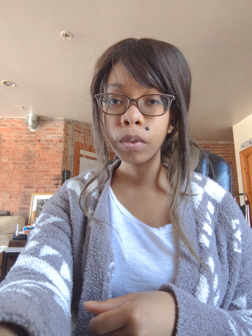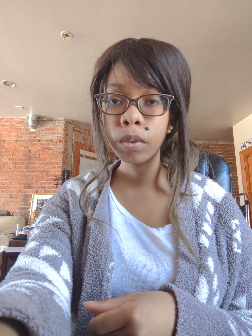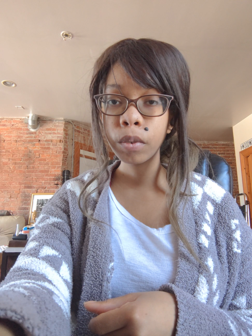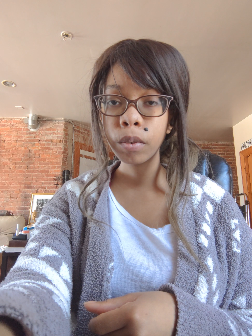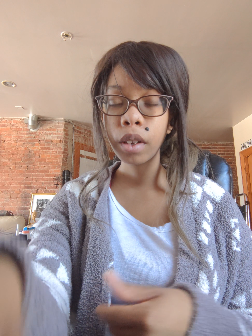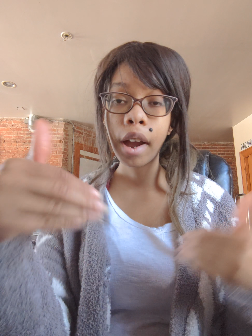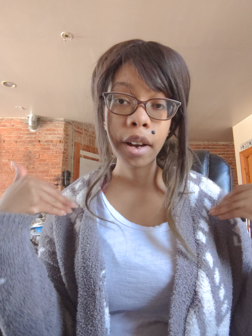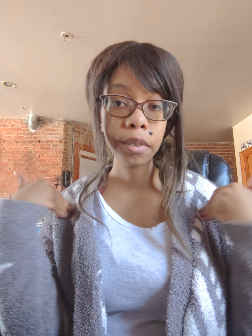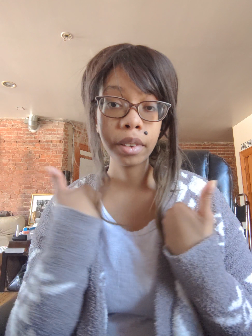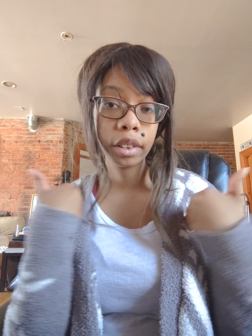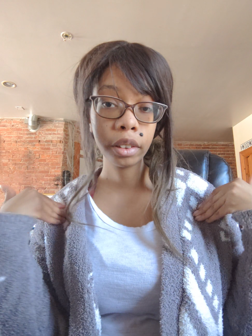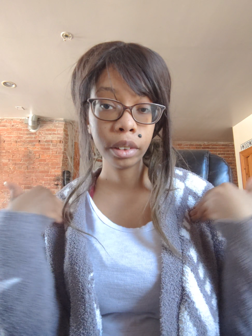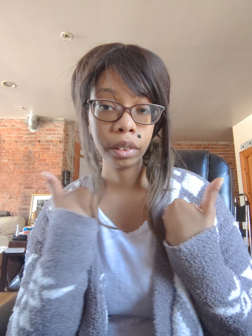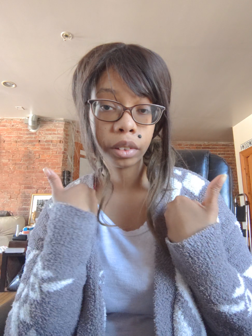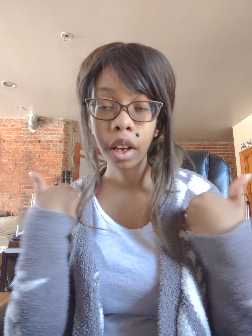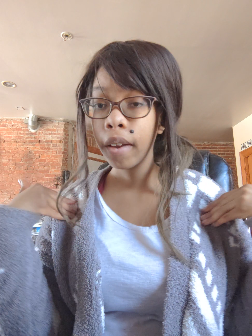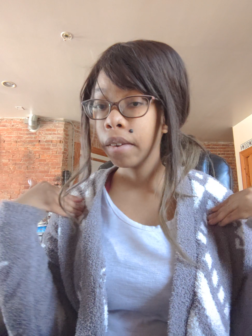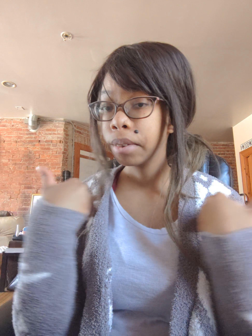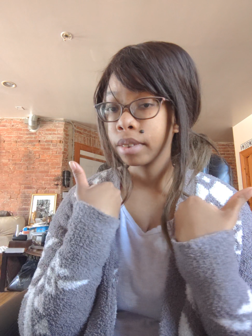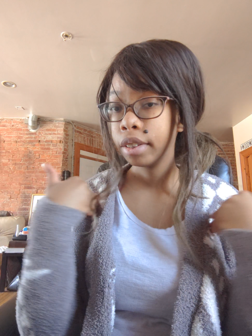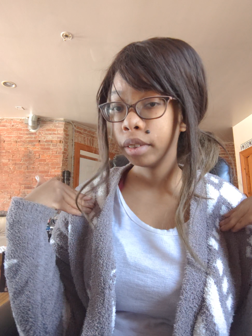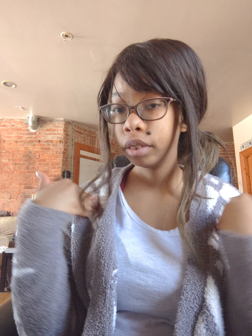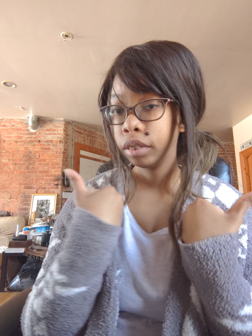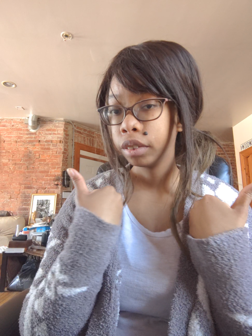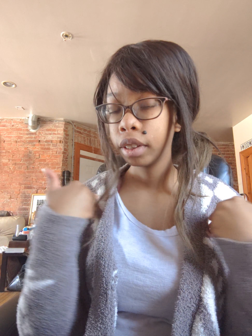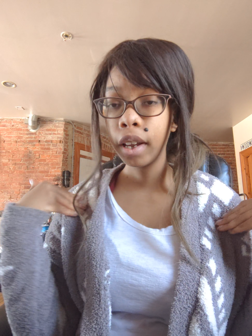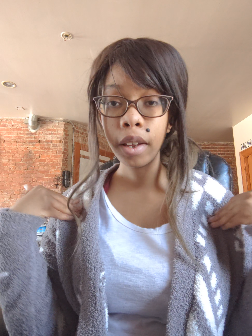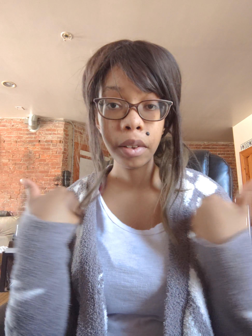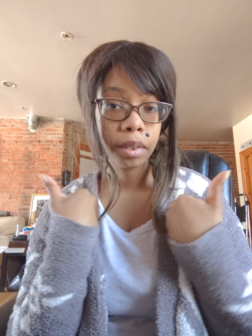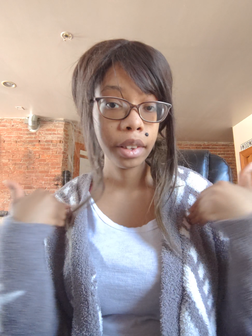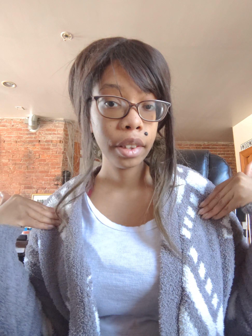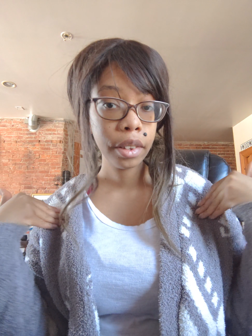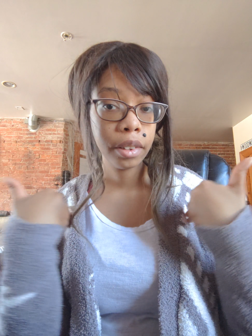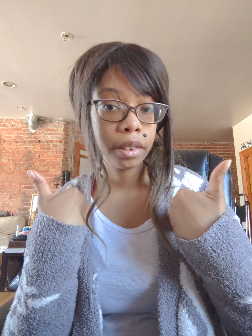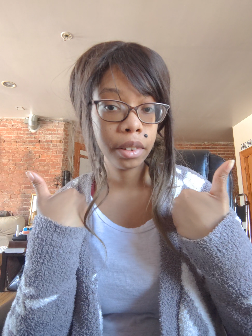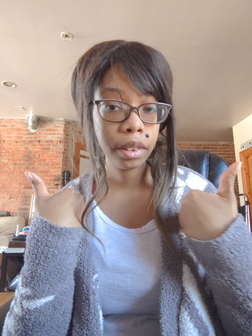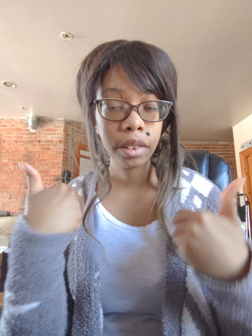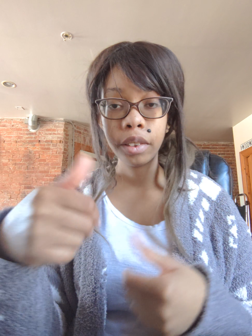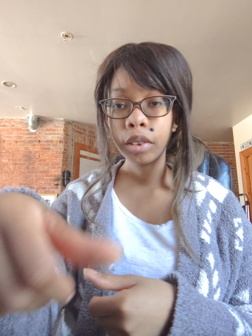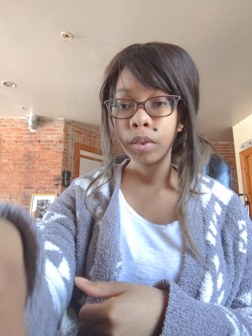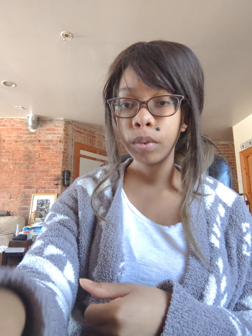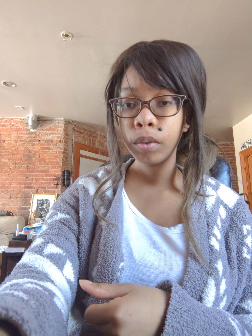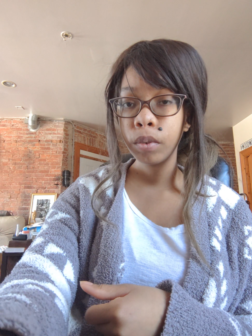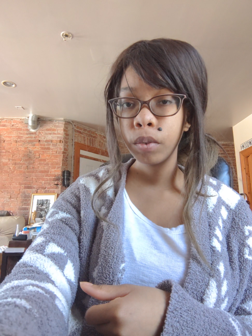animal